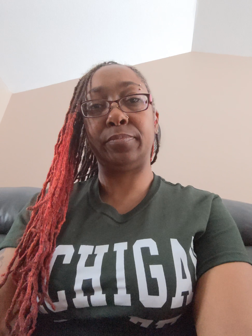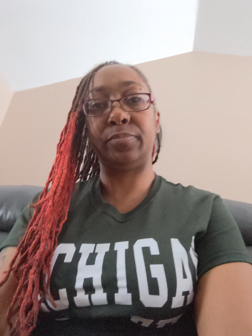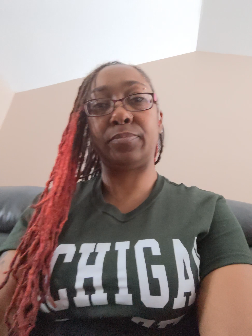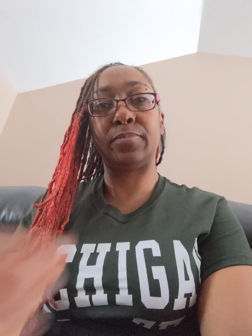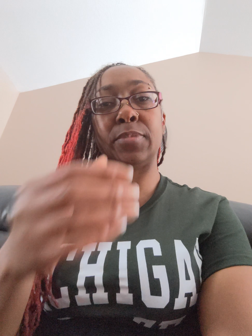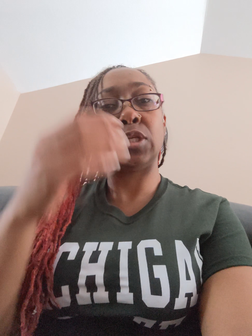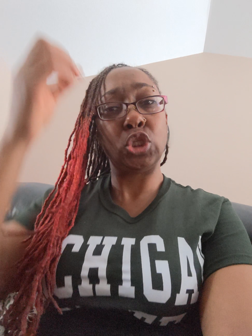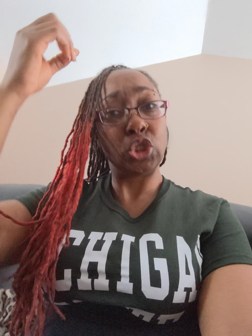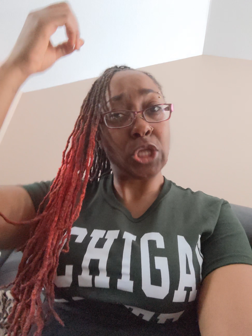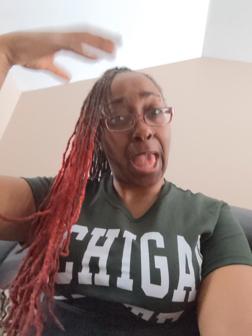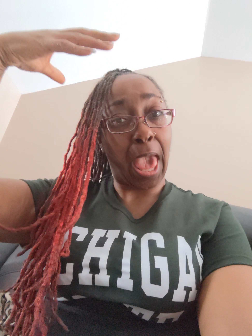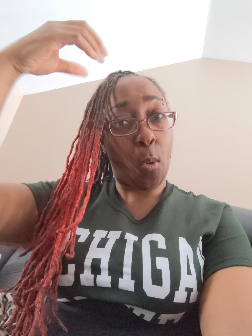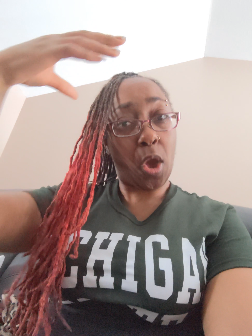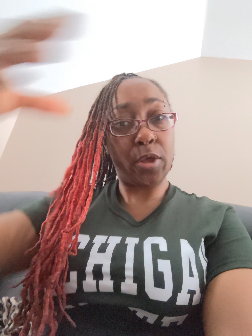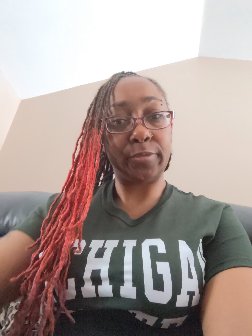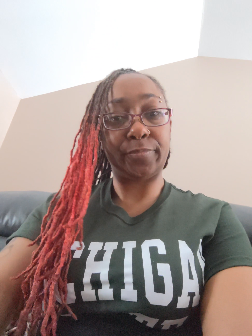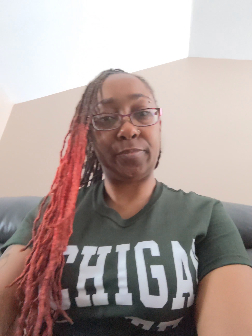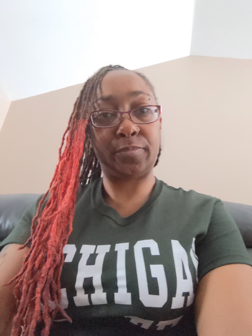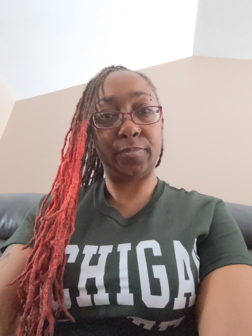shower